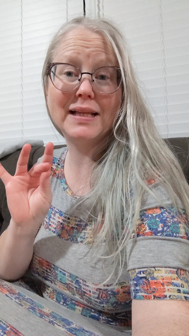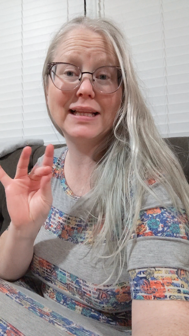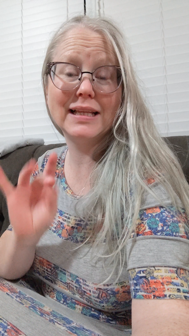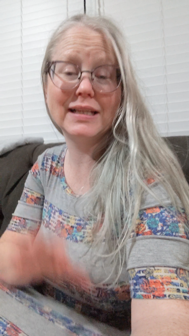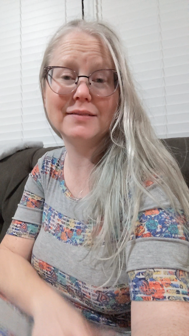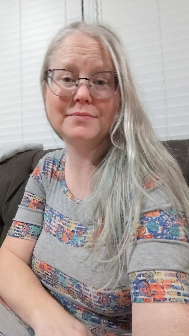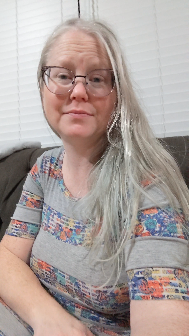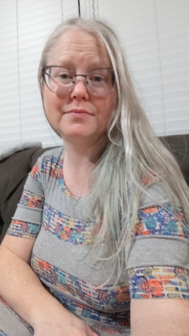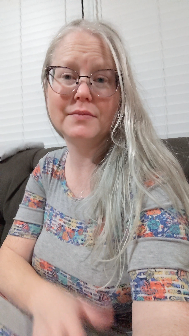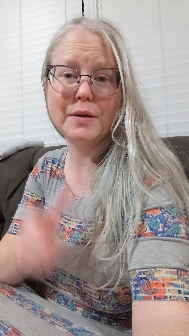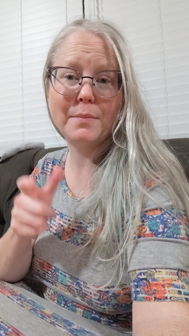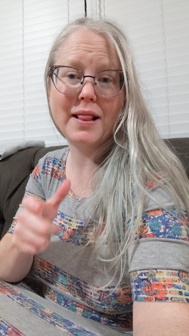plate